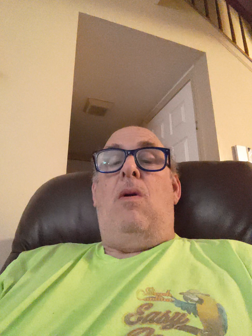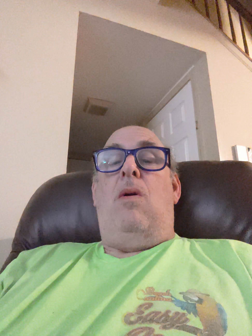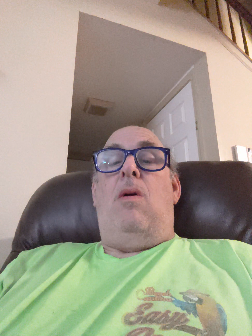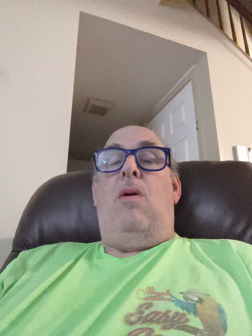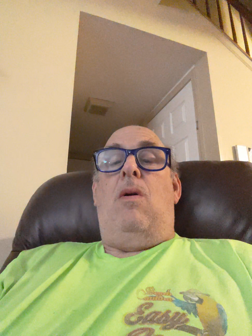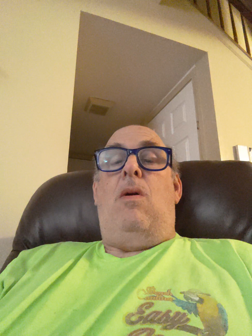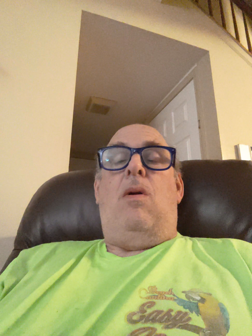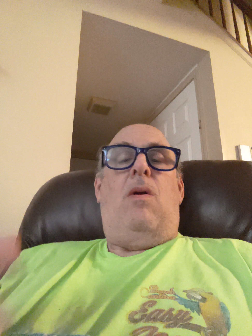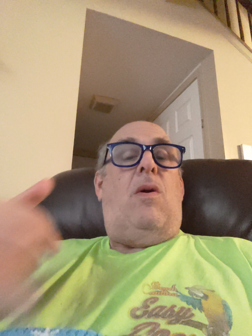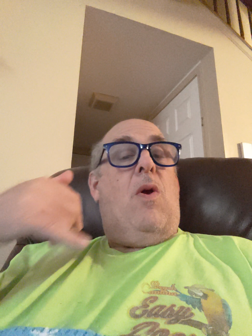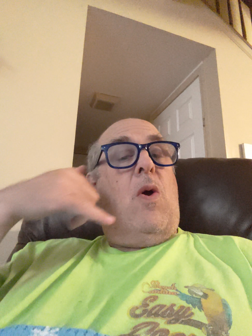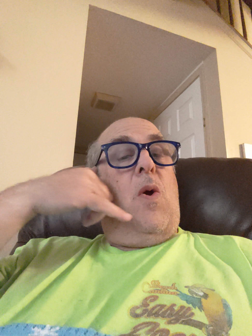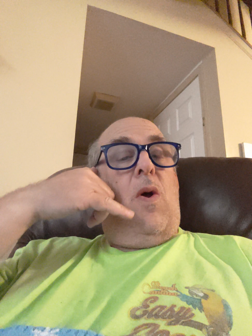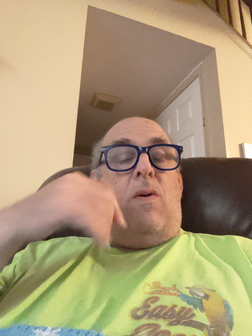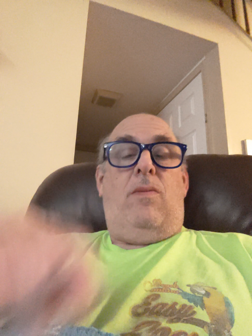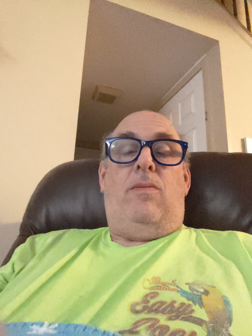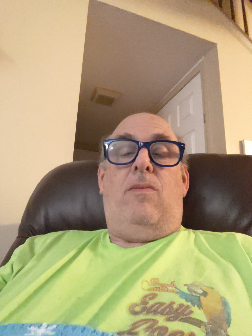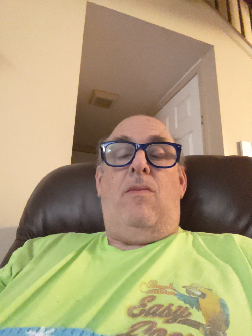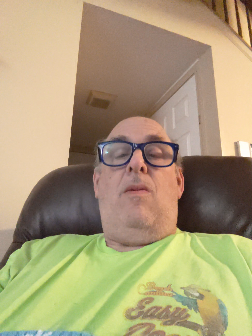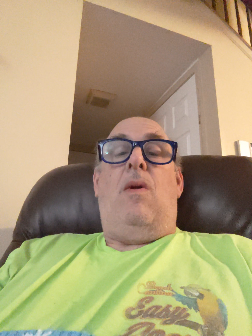call on the phone